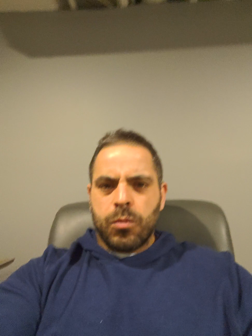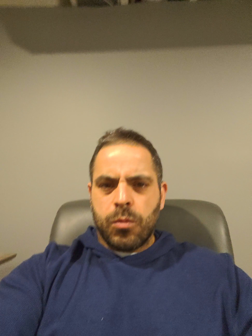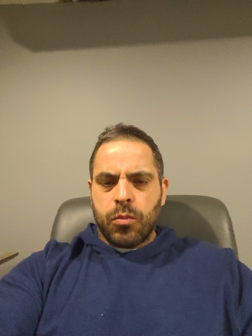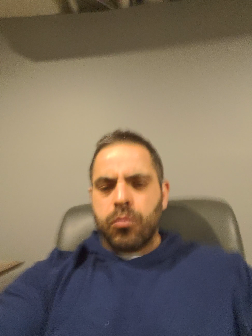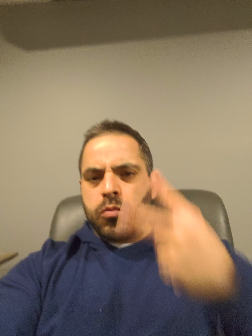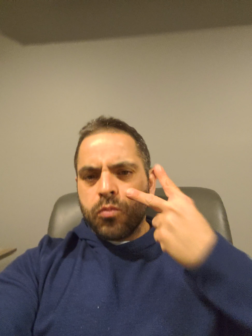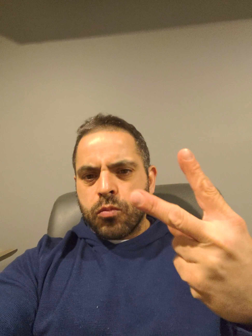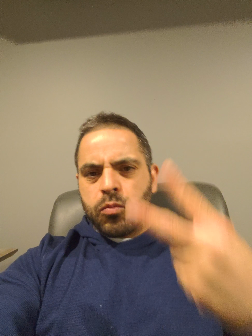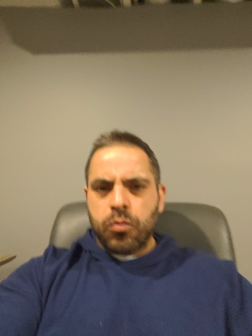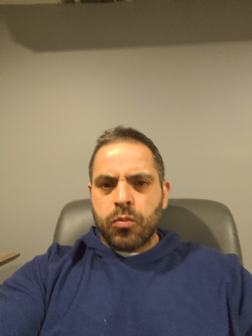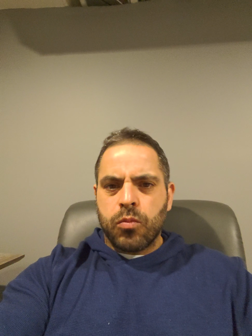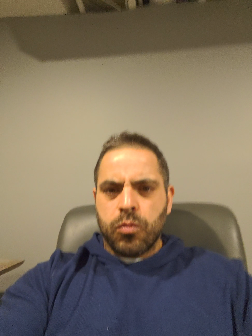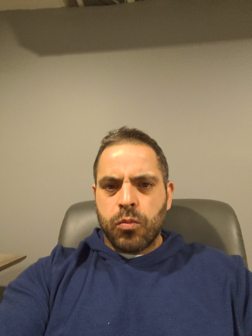look